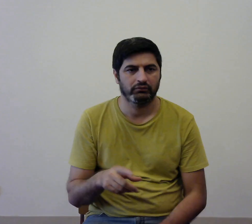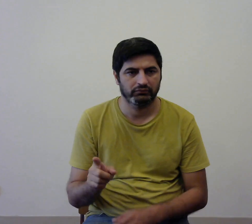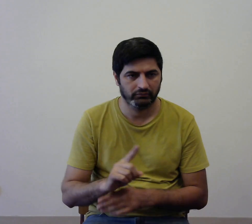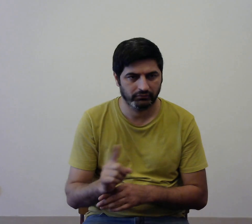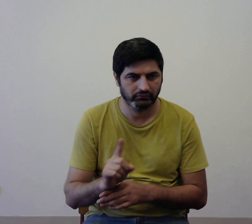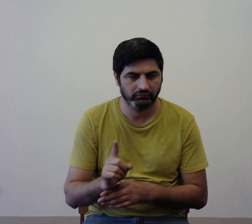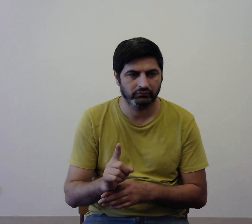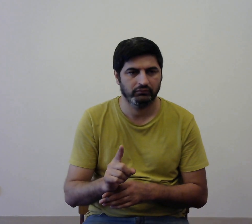qələm